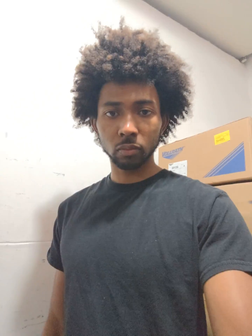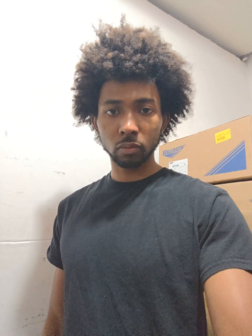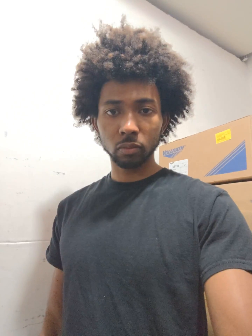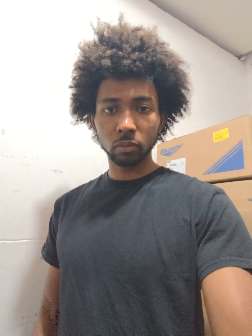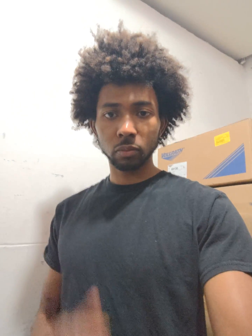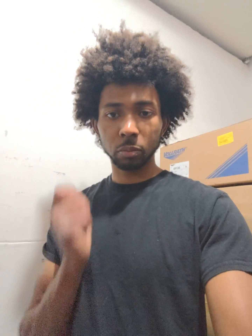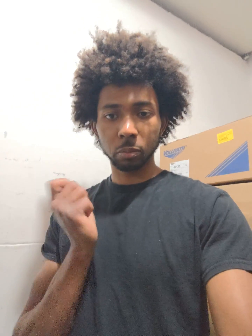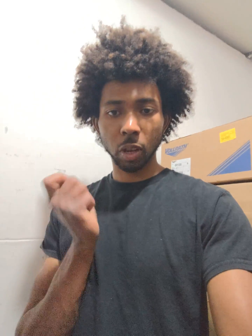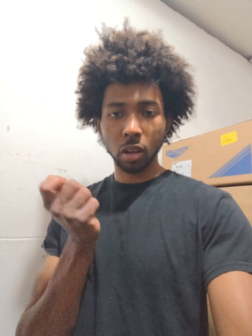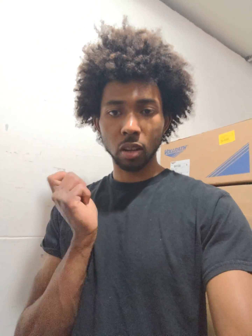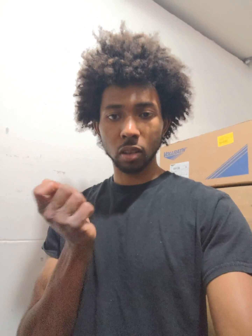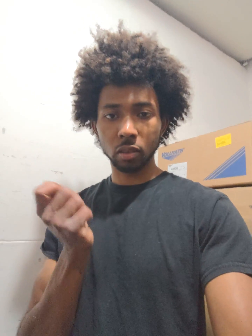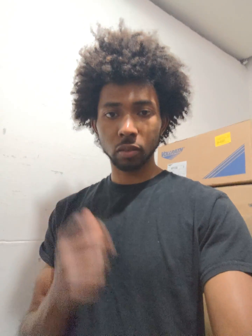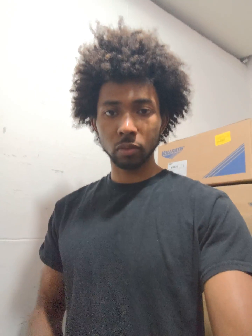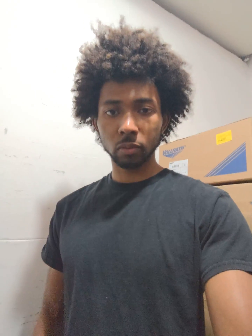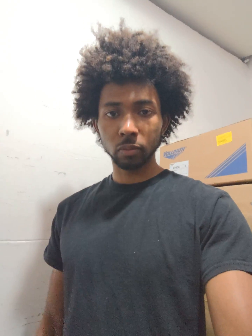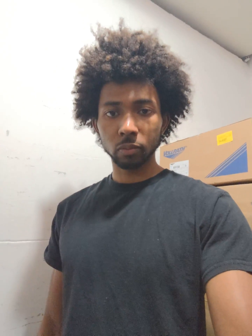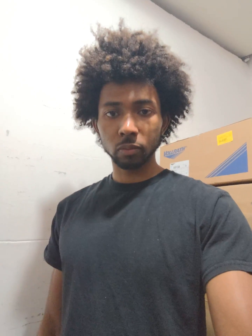bat